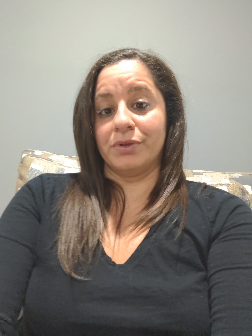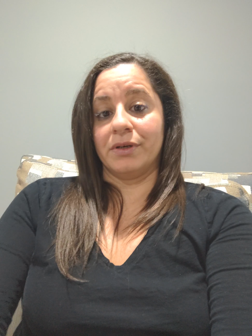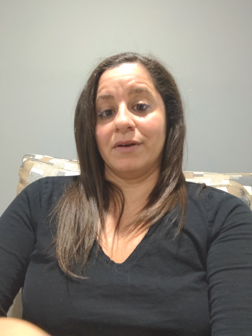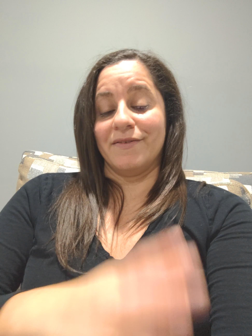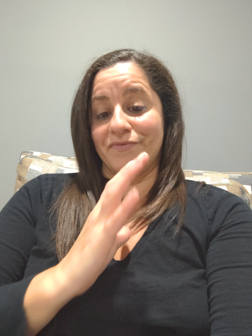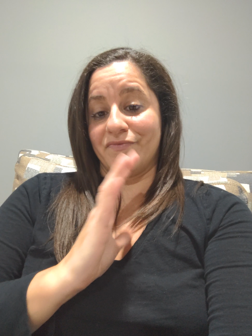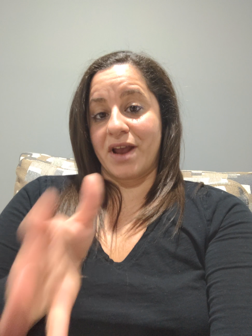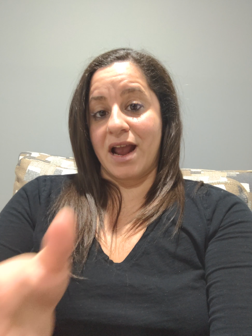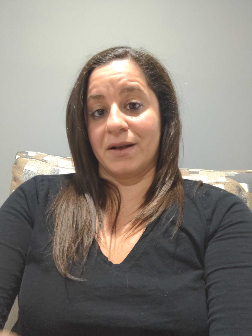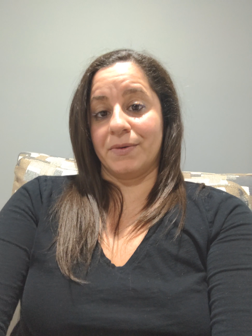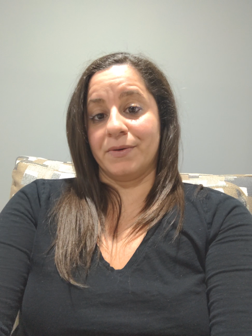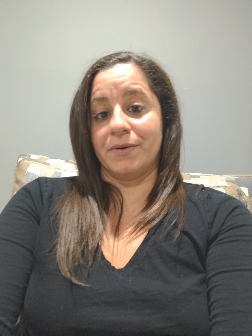fine